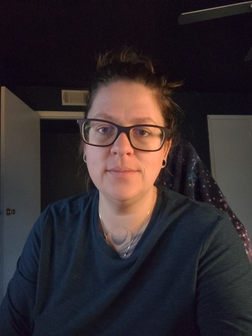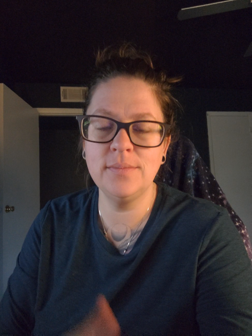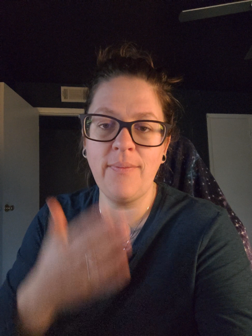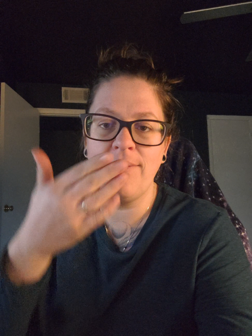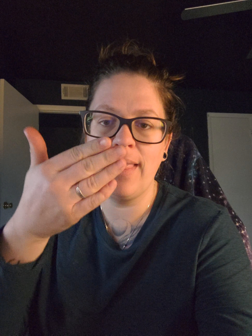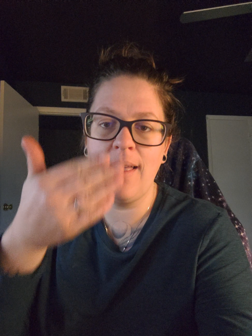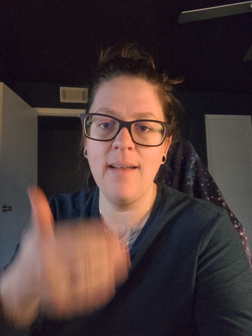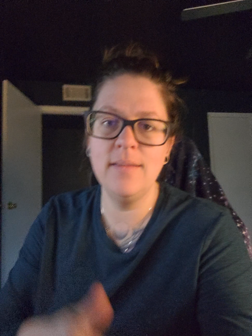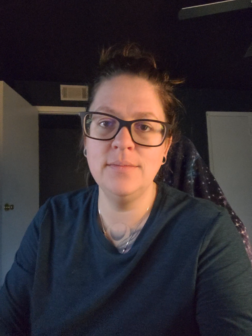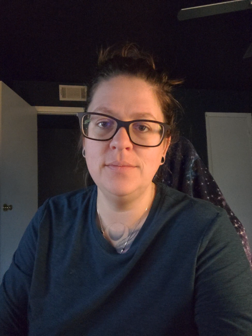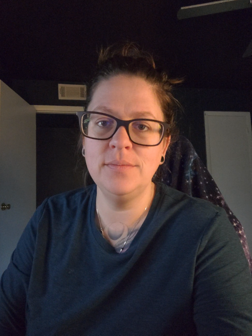flag